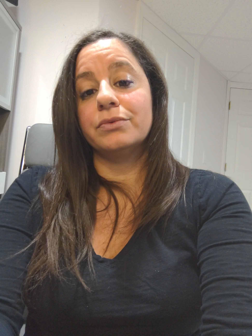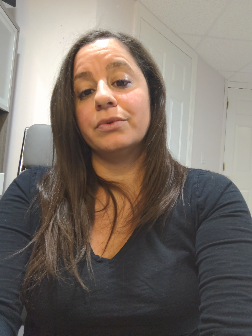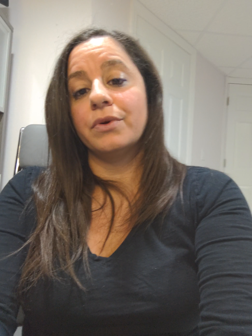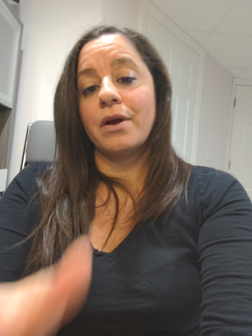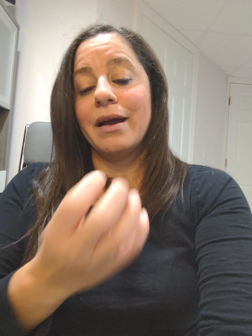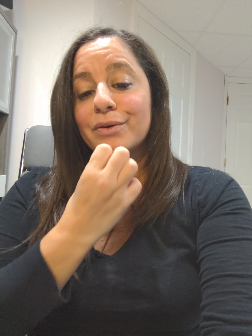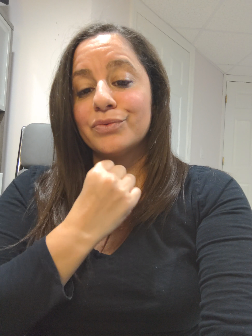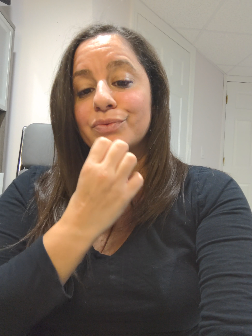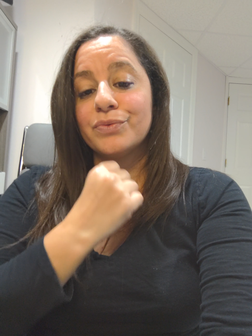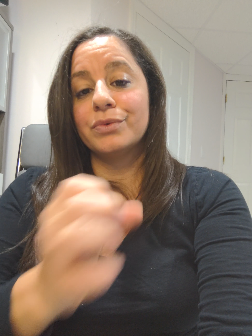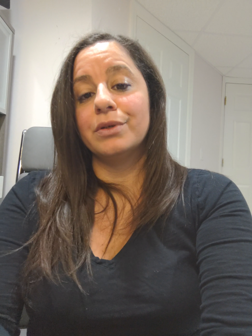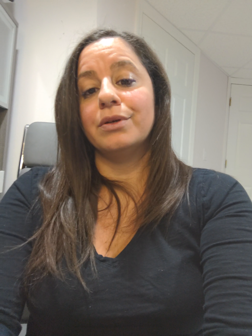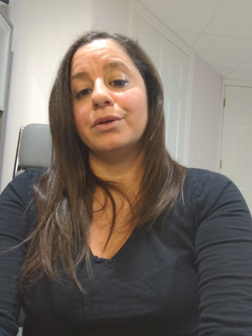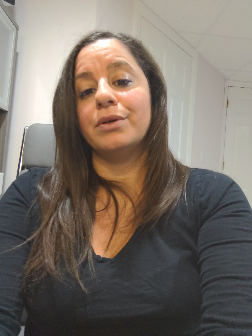underwear